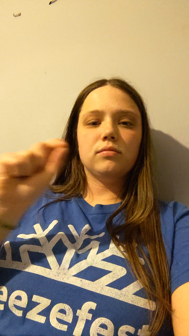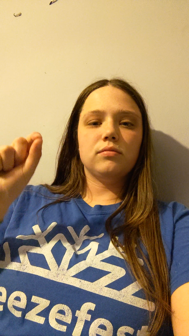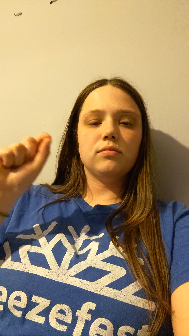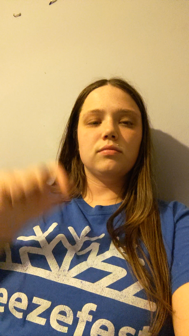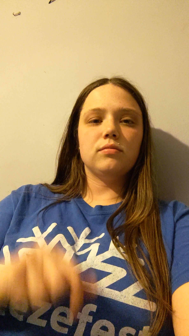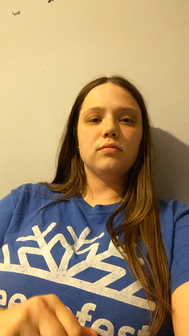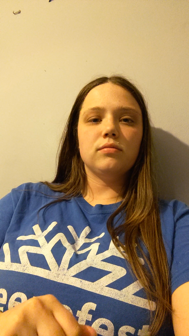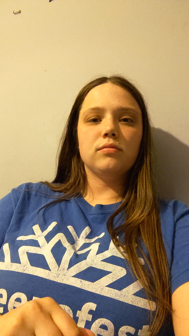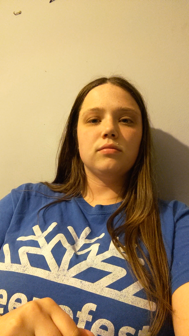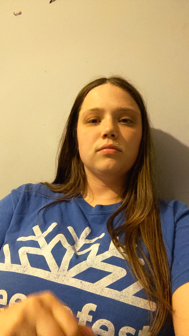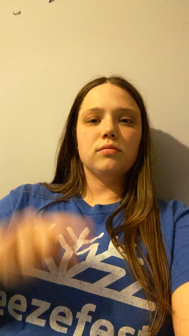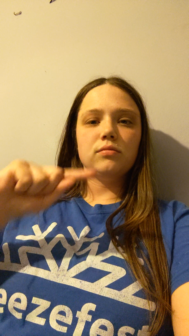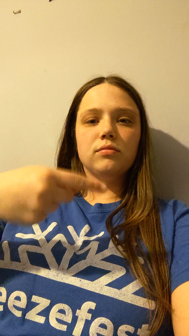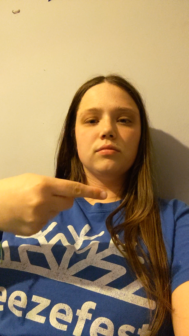hurt